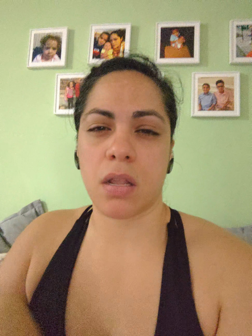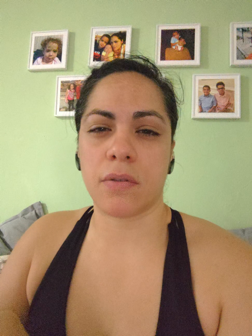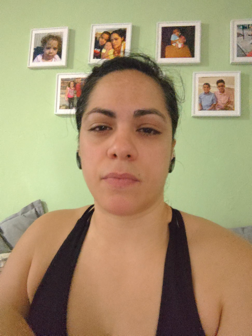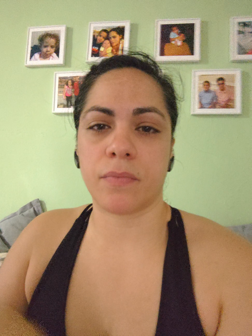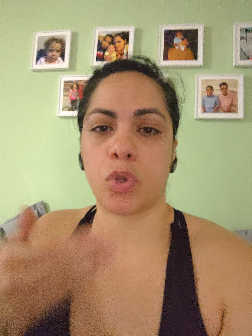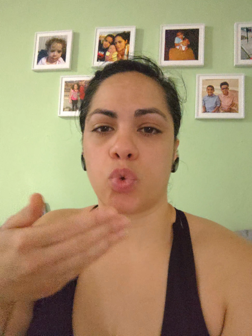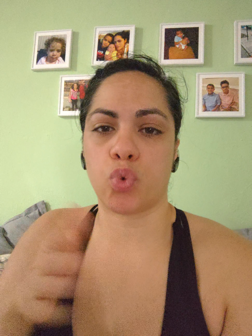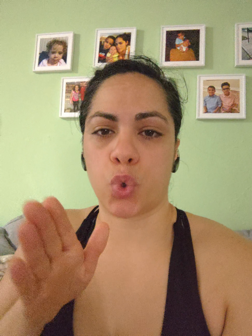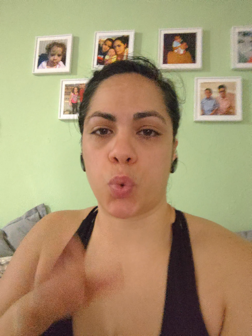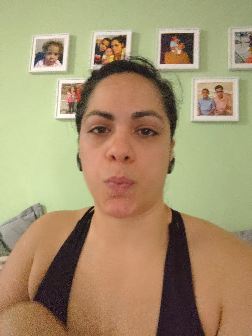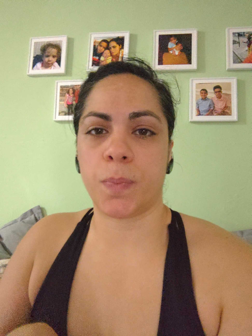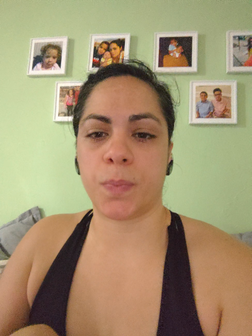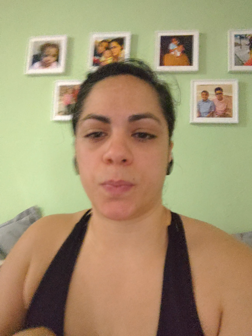room